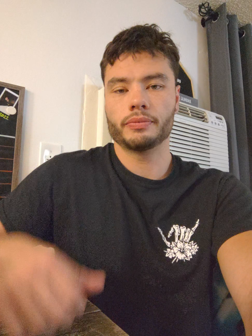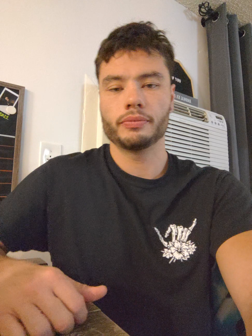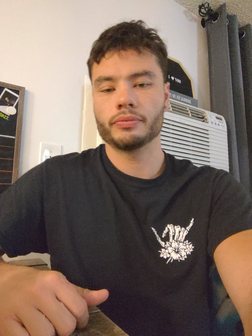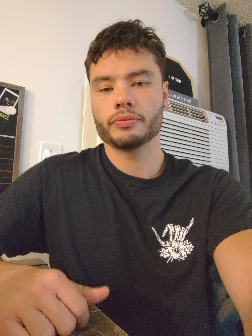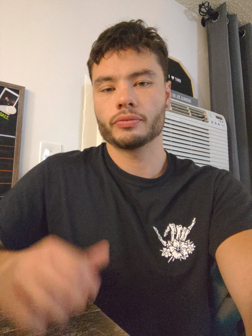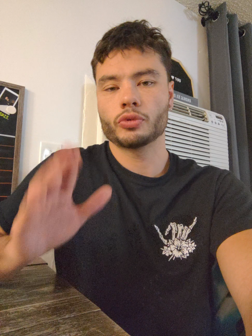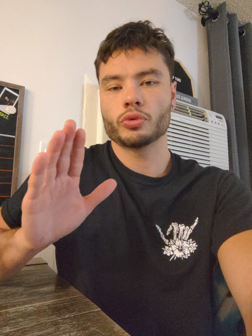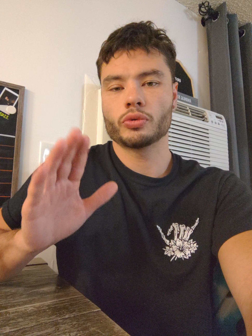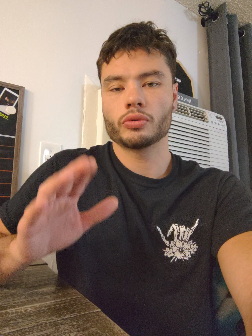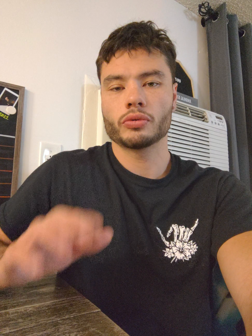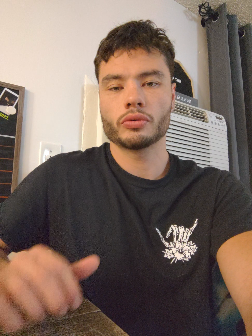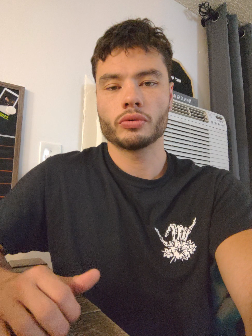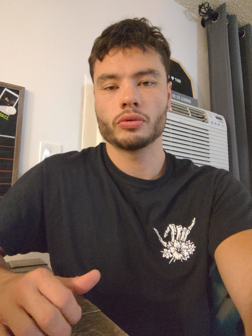mom